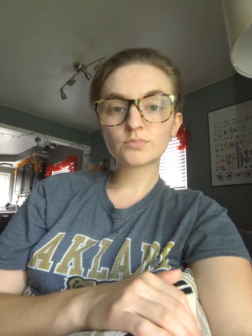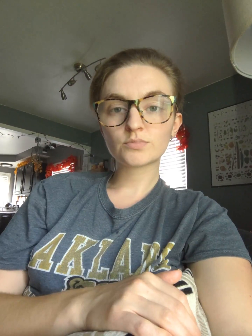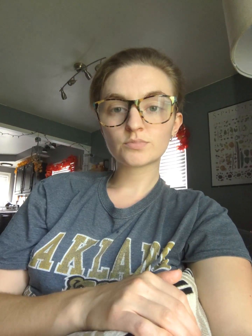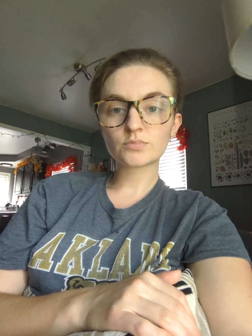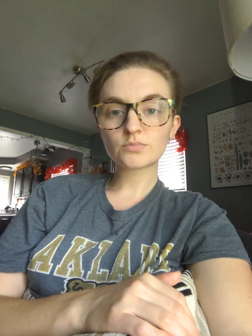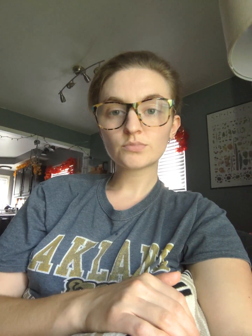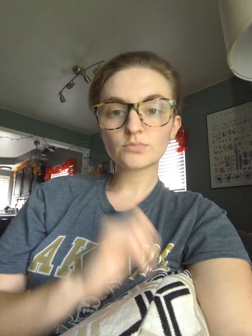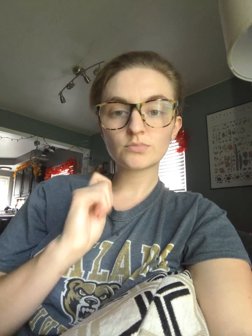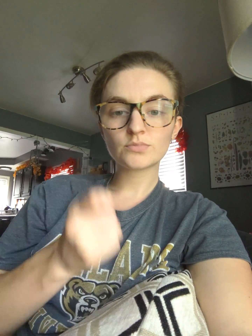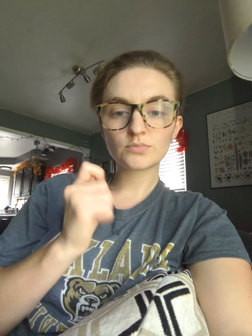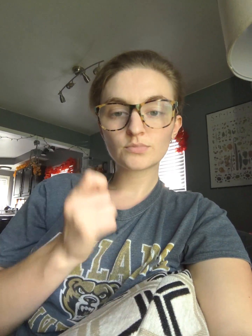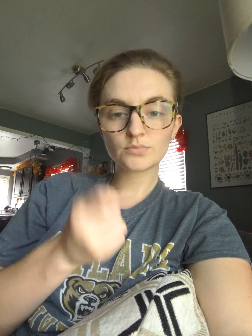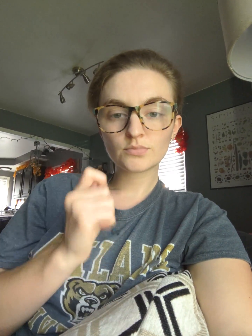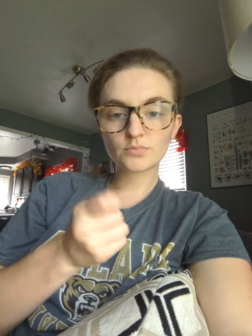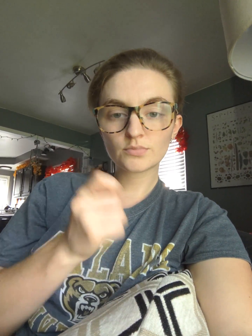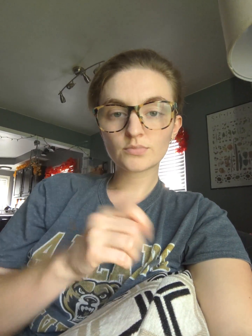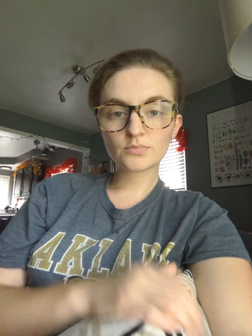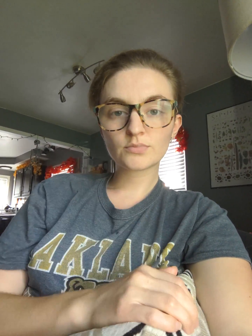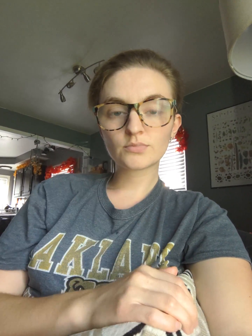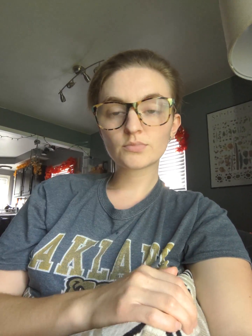cart